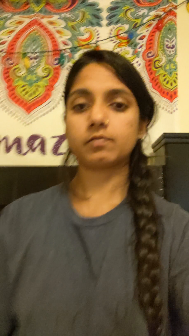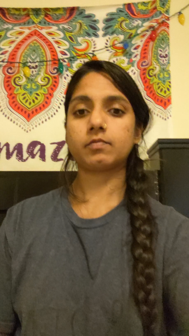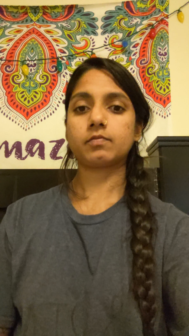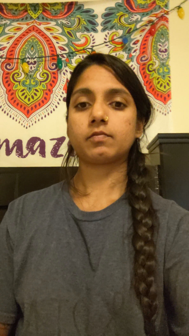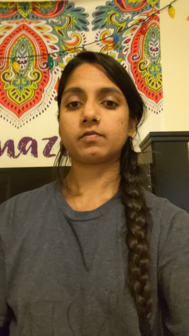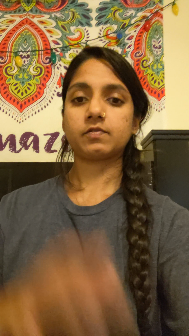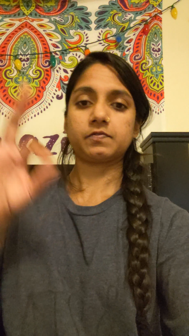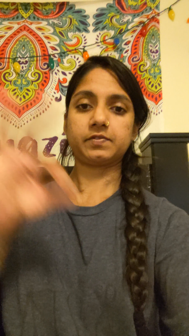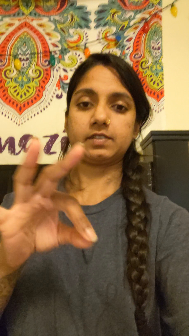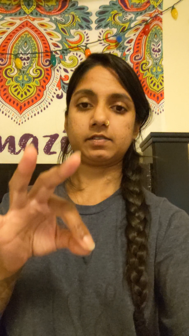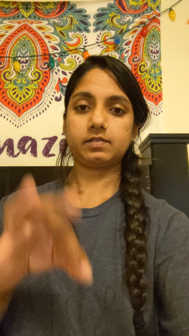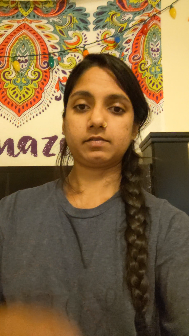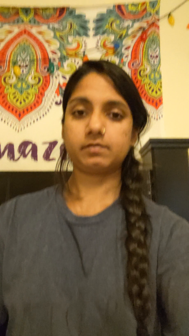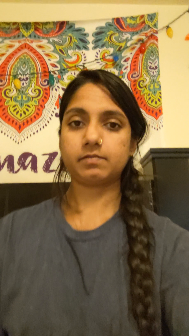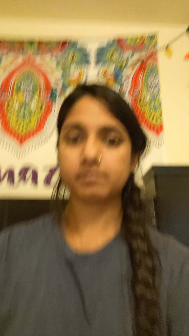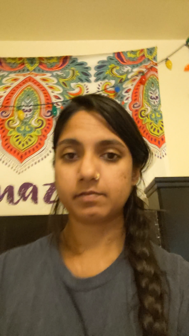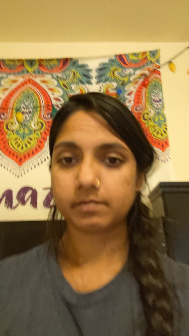fit